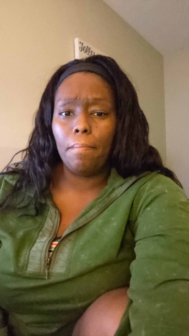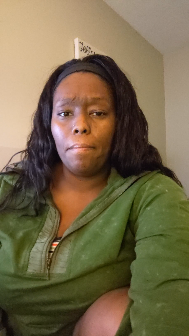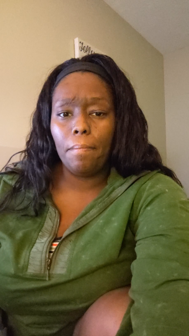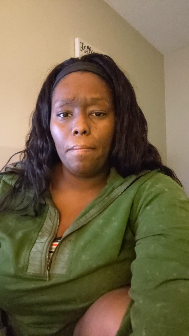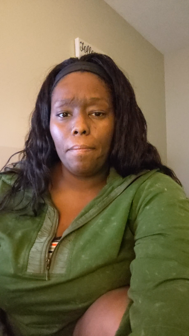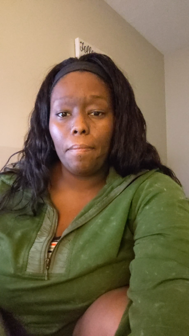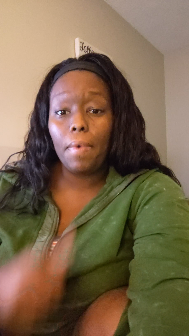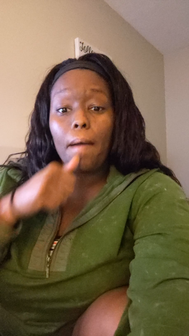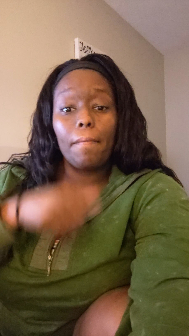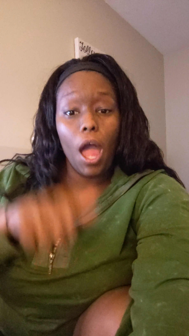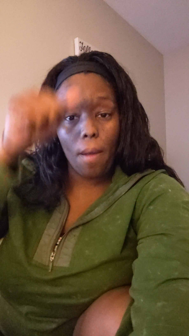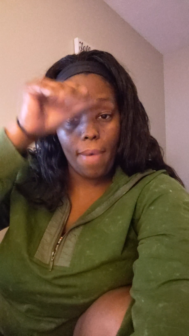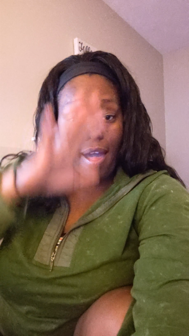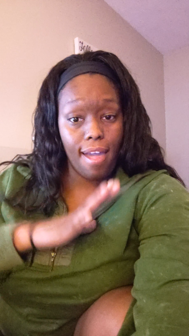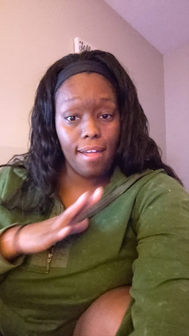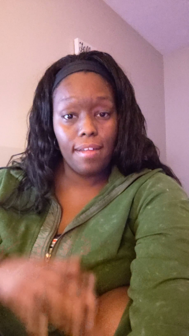mailman